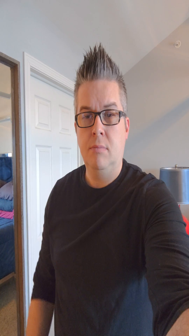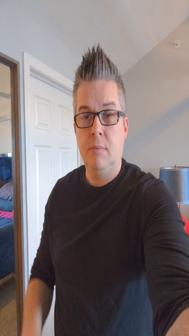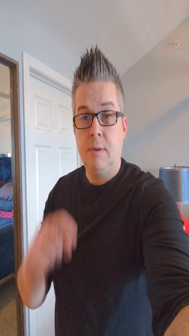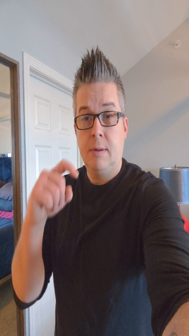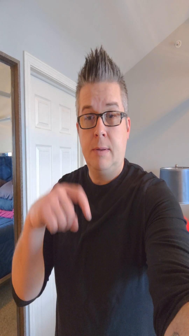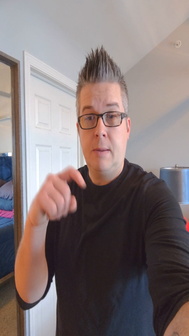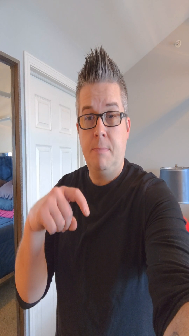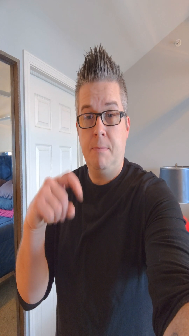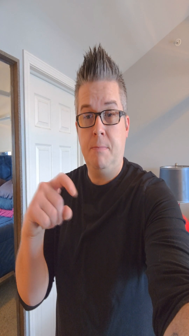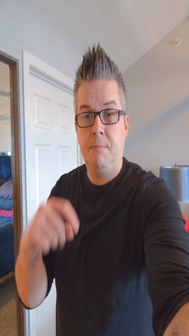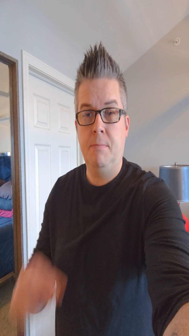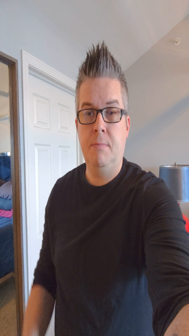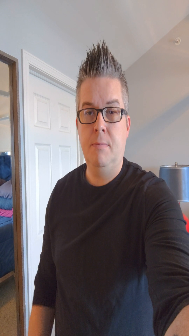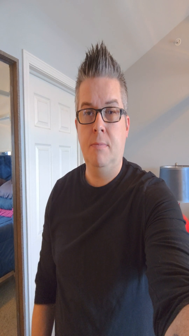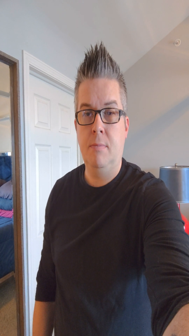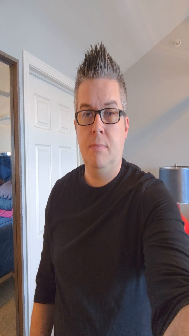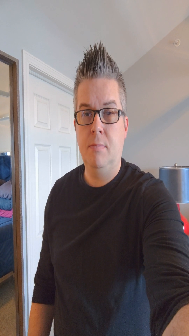time